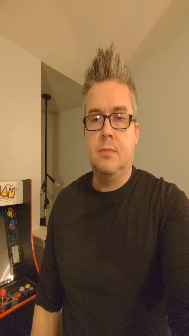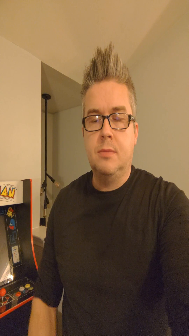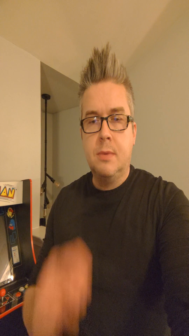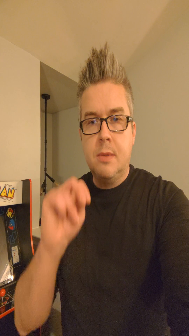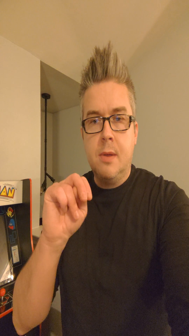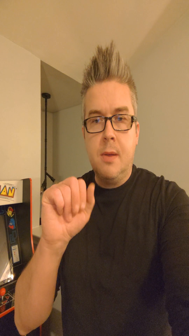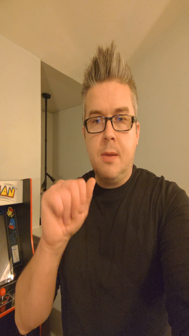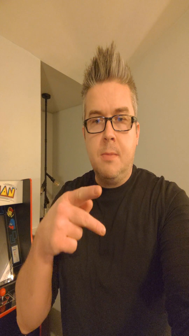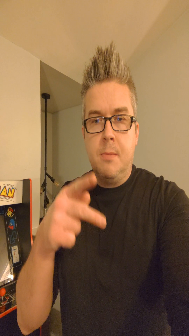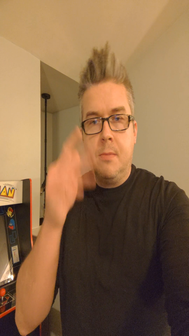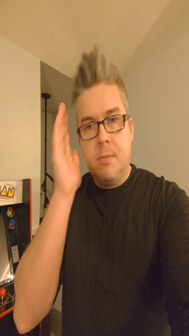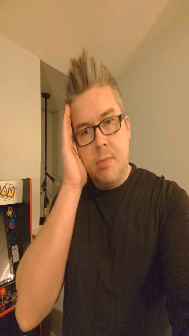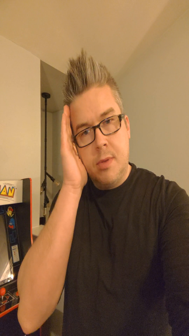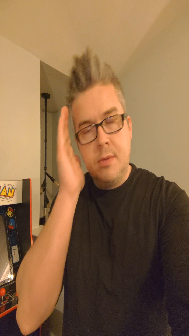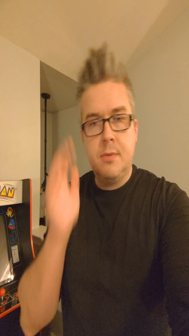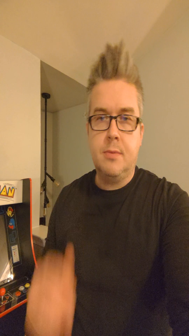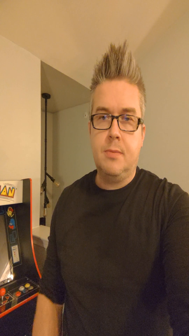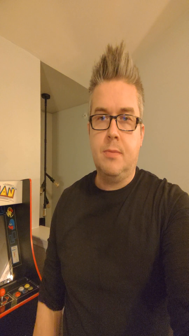nap